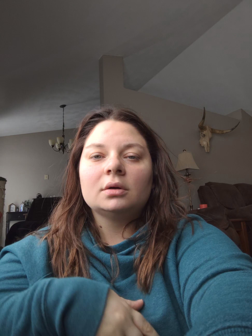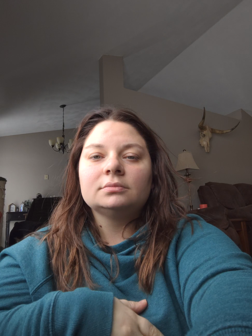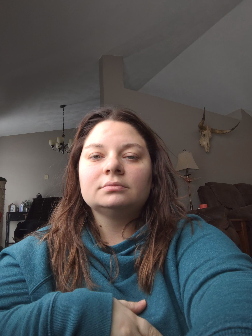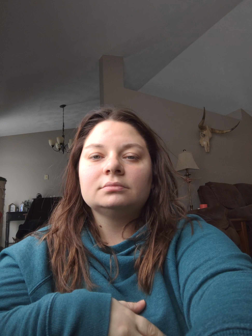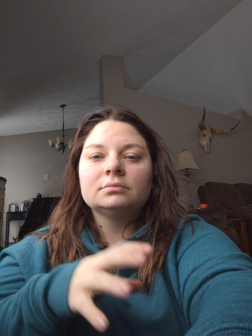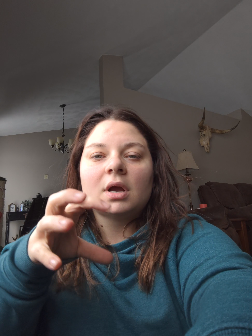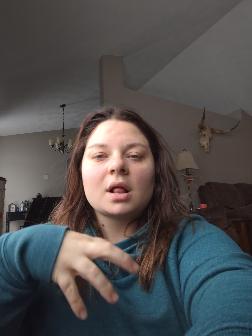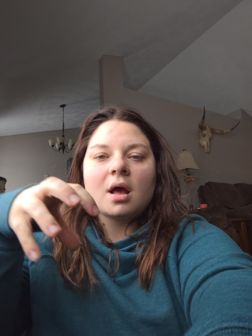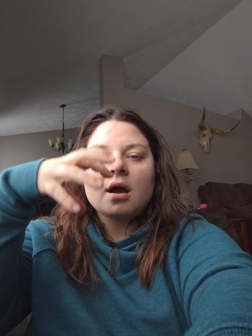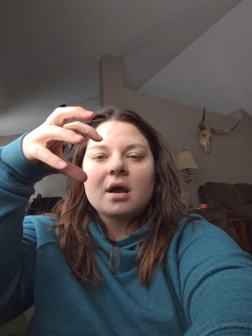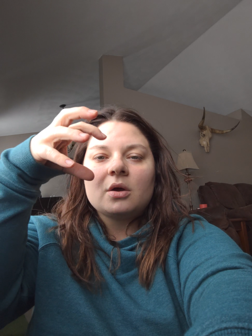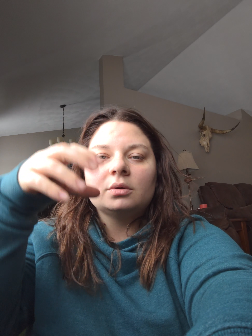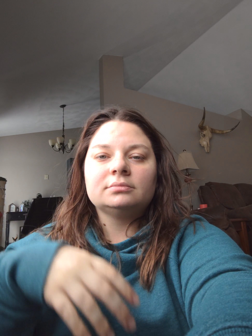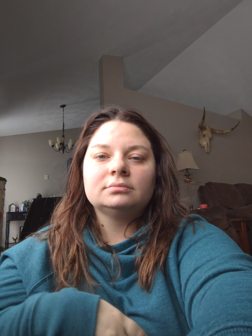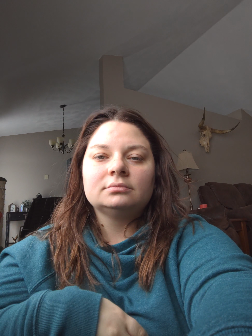cloud